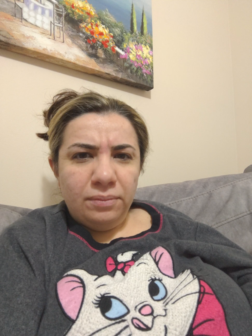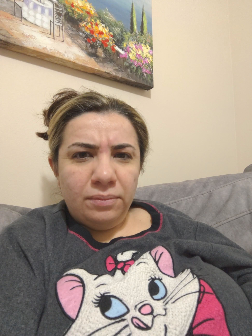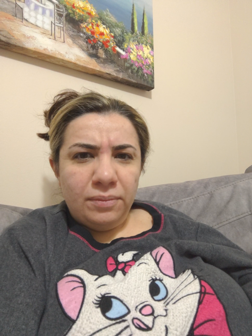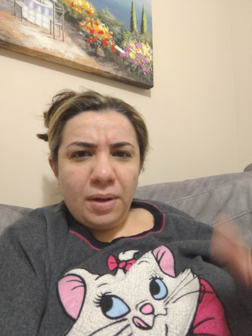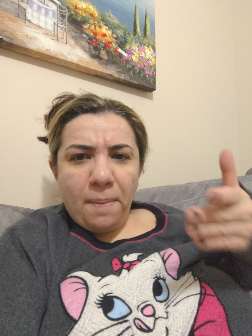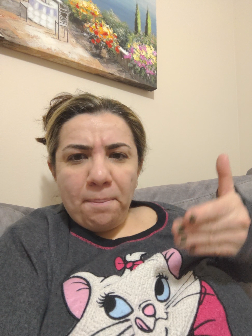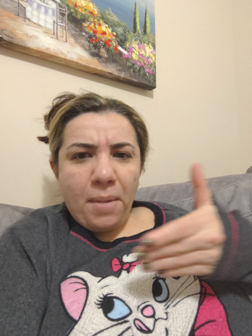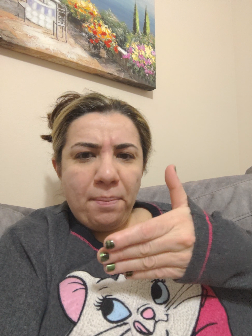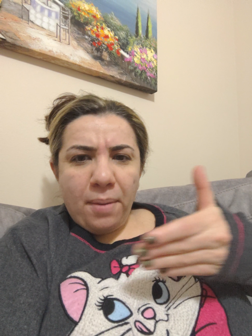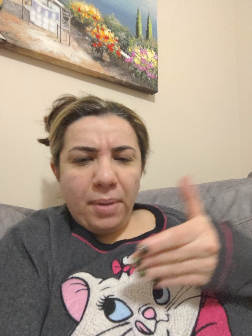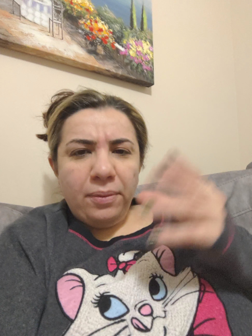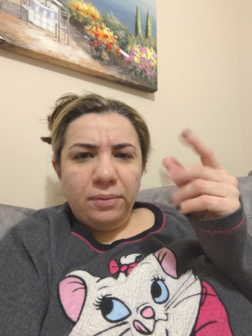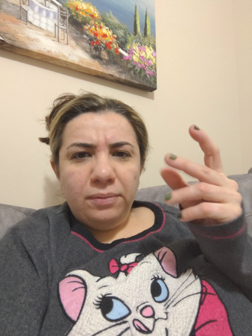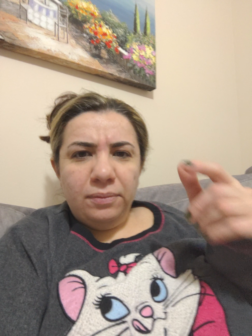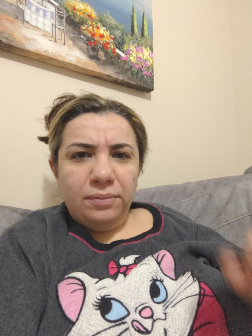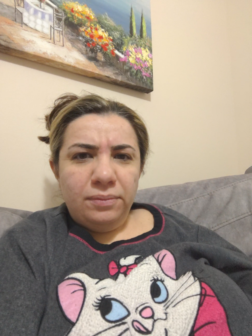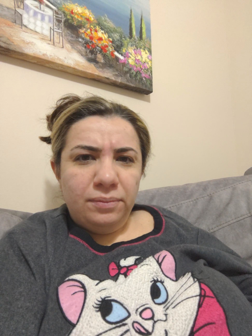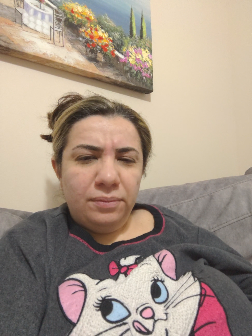puppy